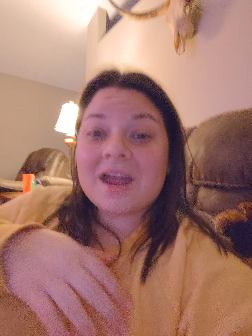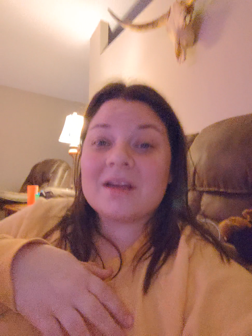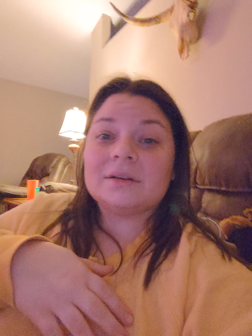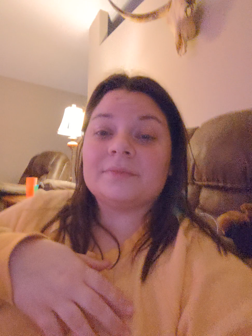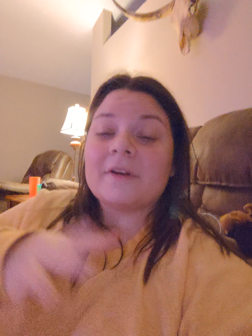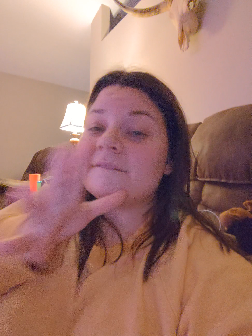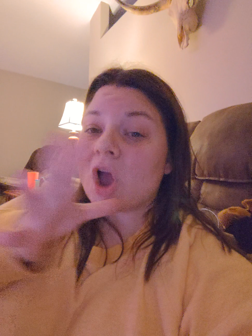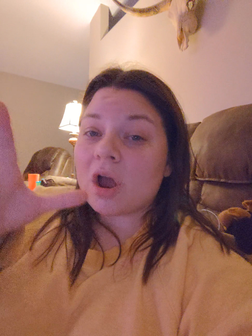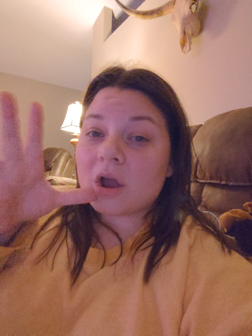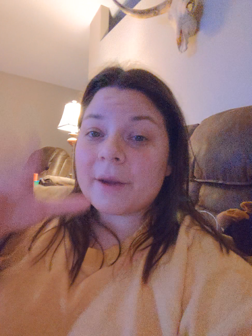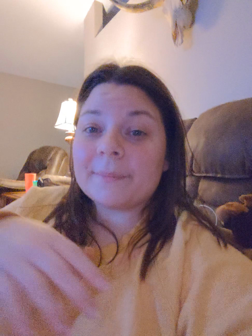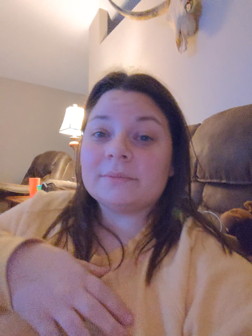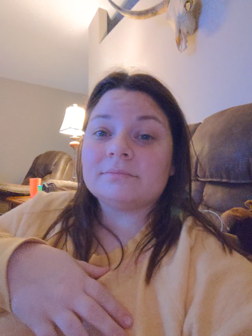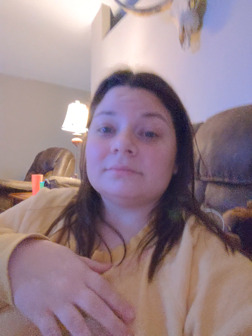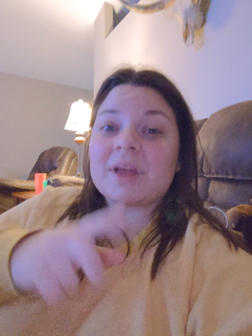farm